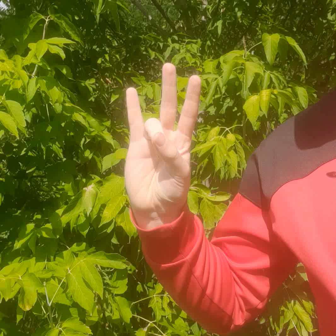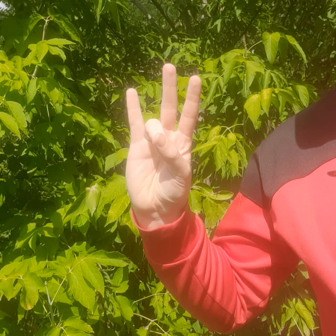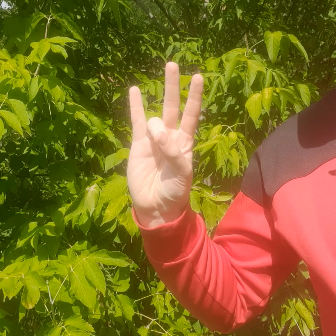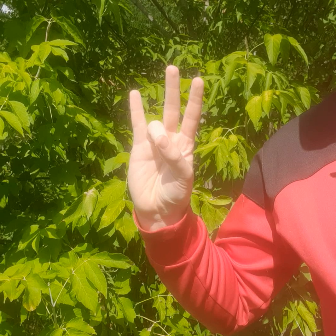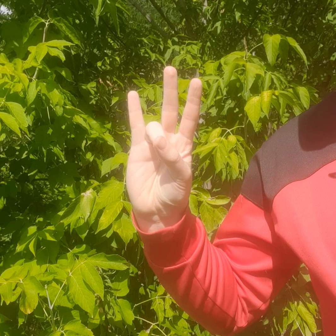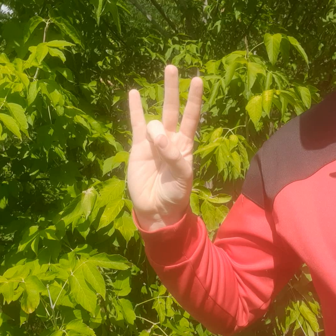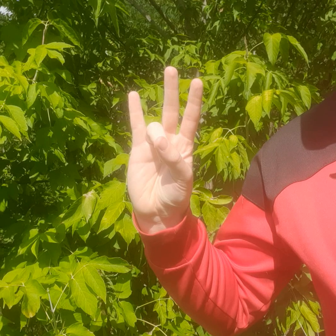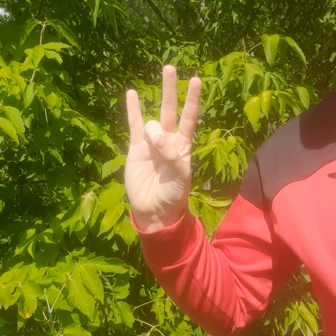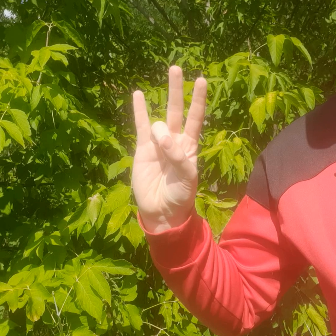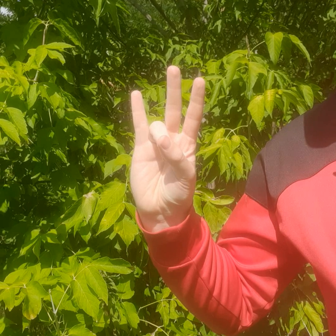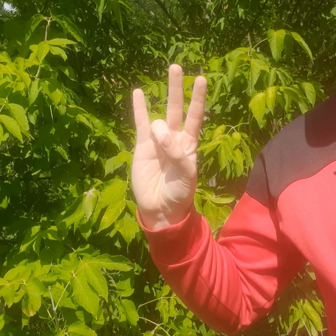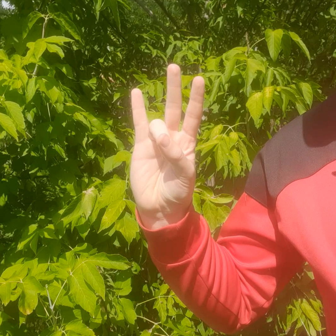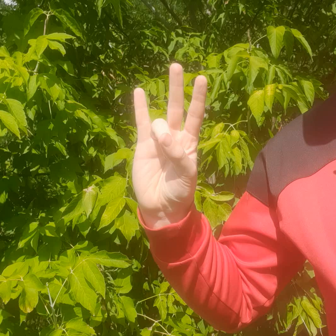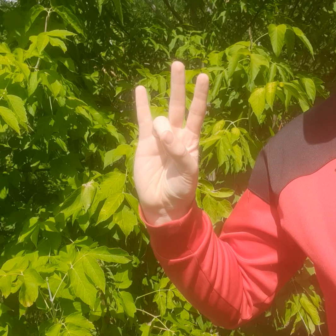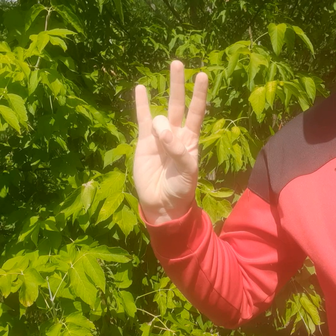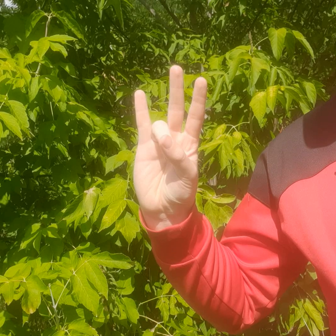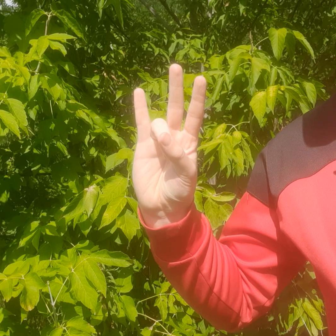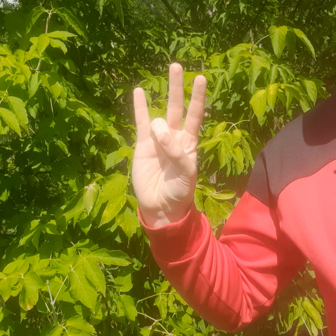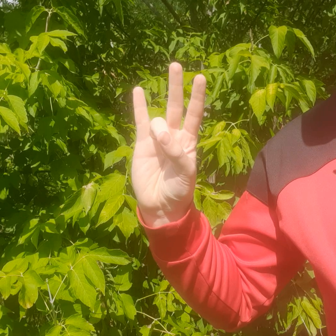Н